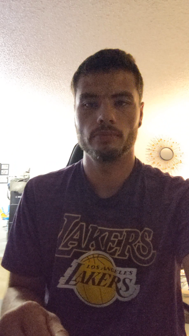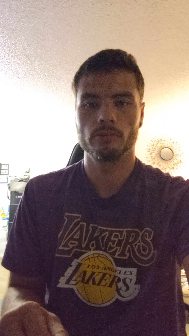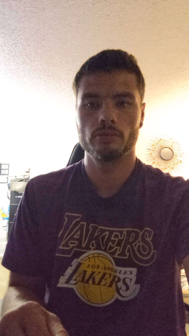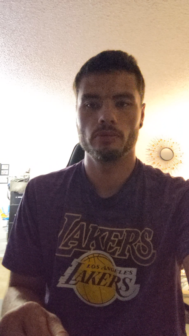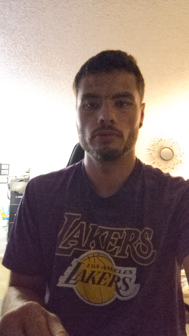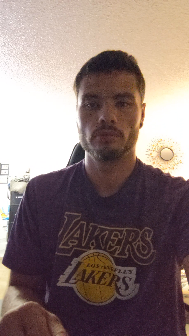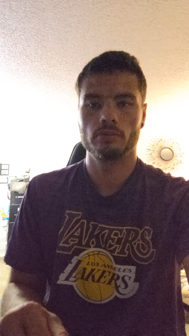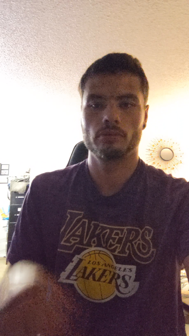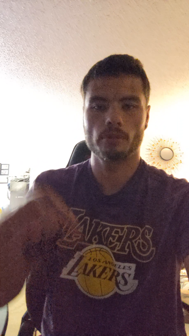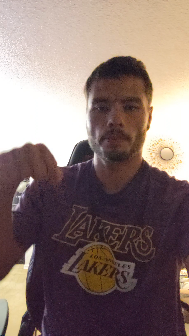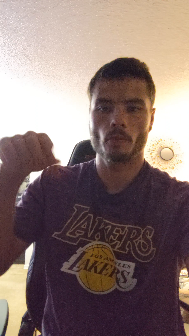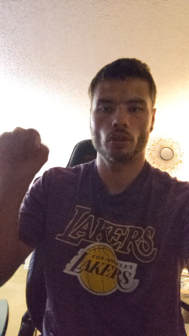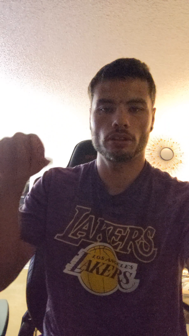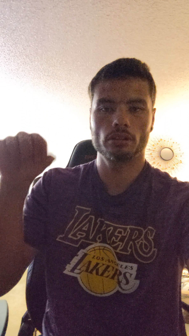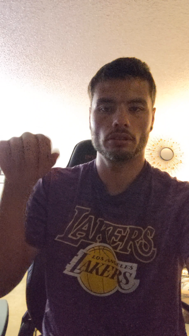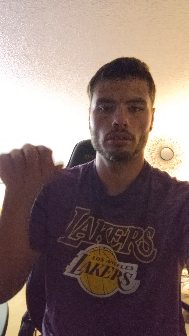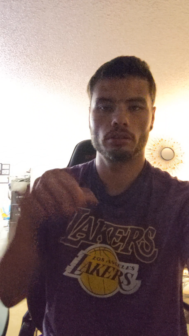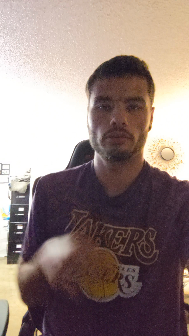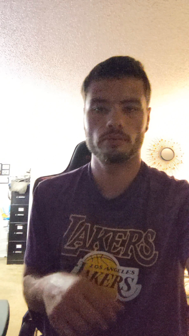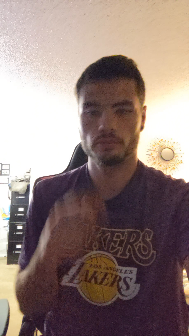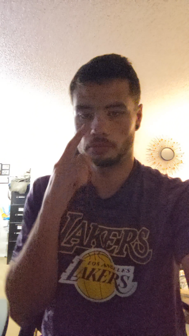motorcycle